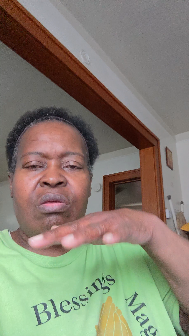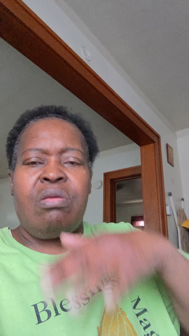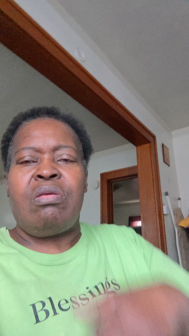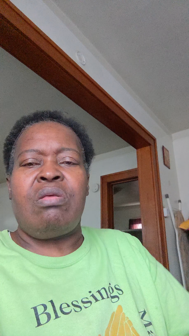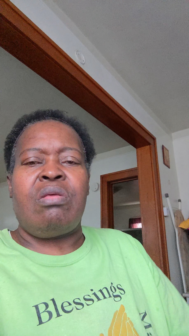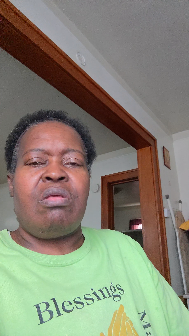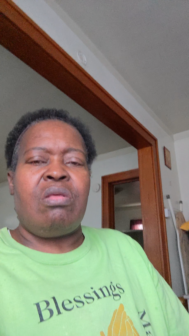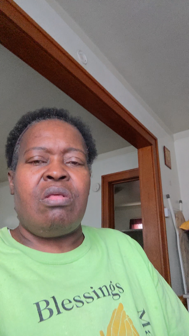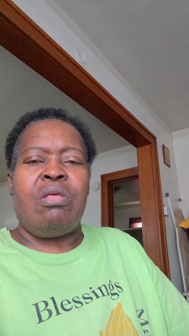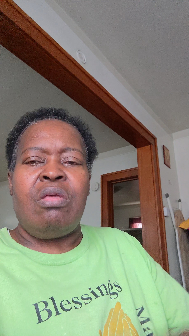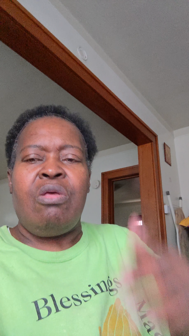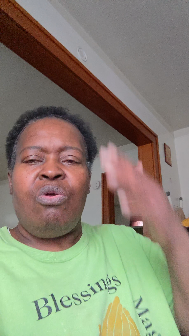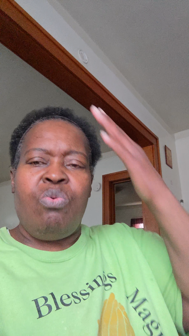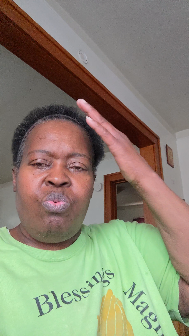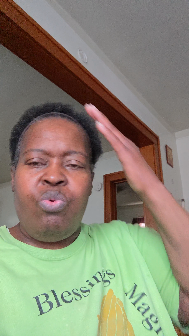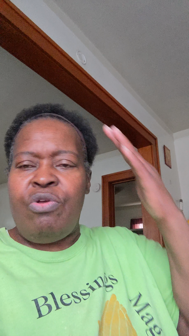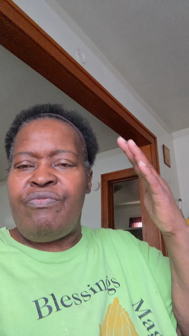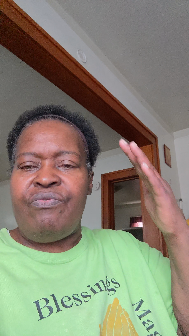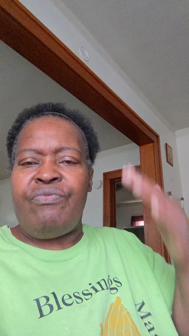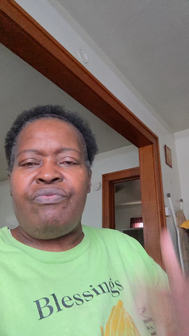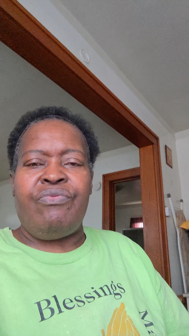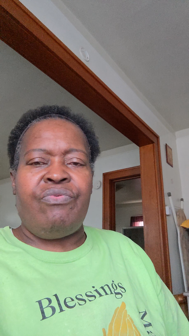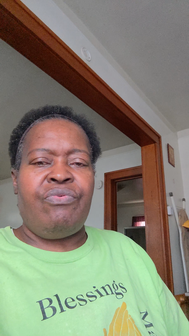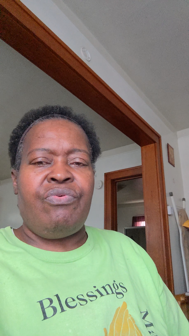roof